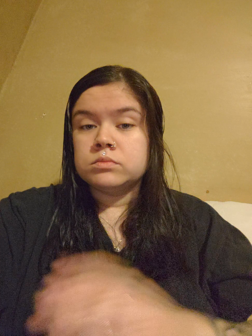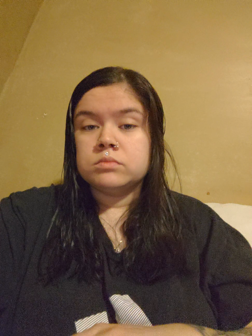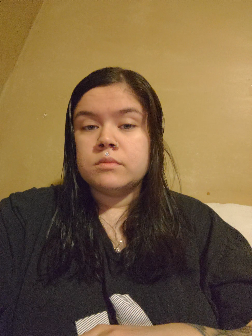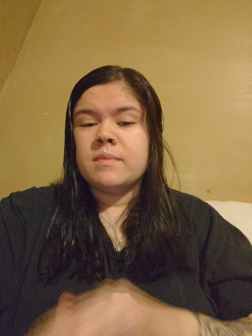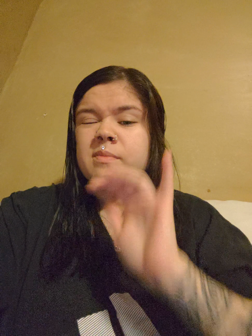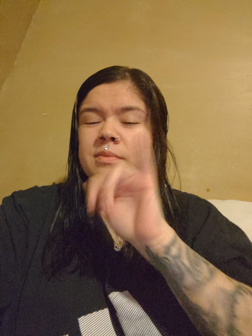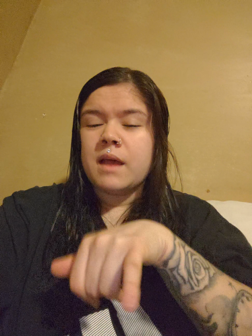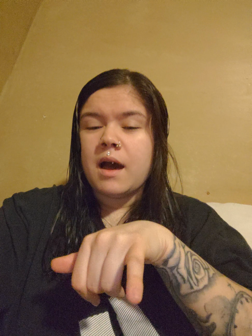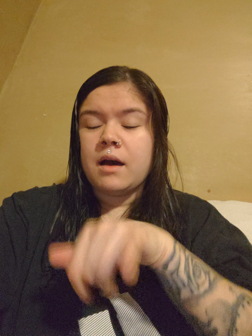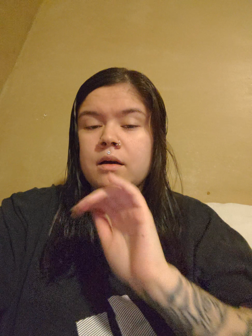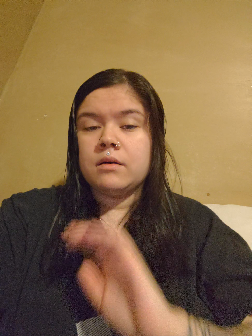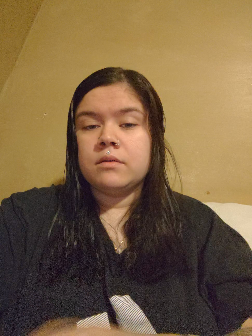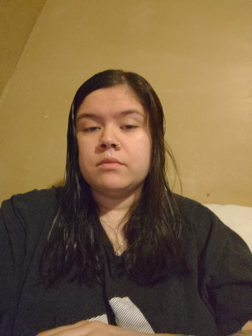that